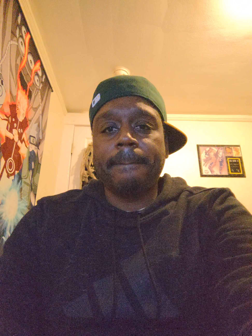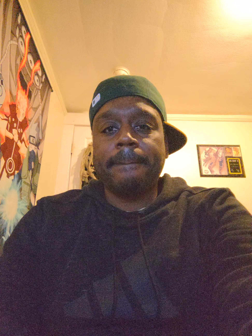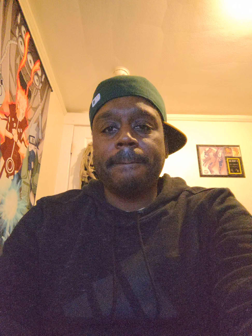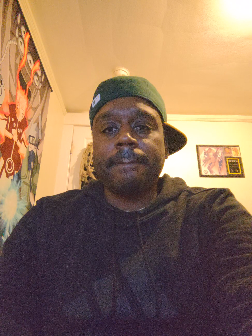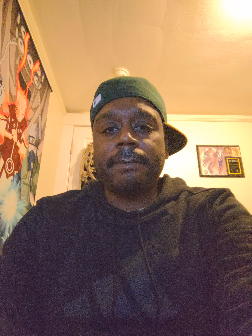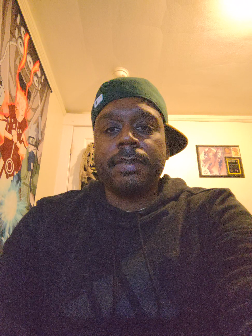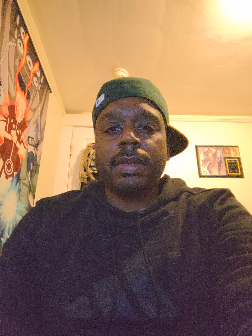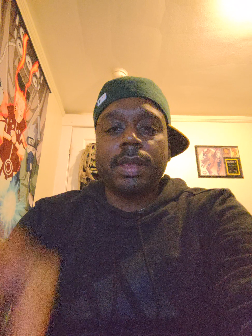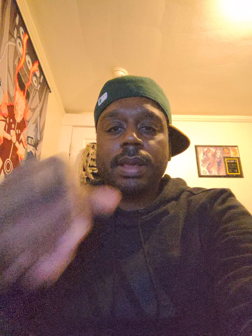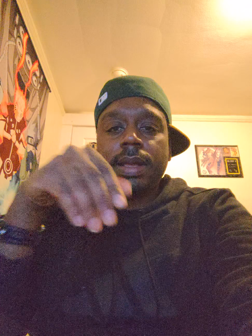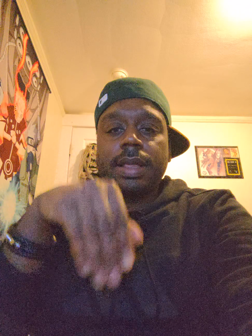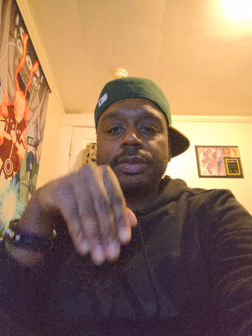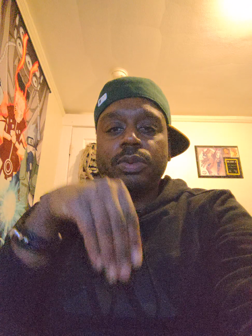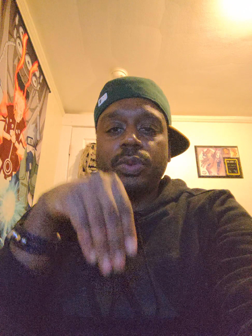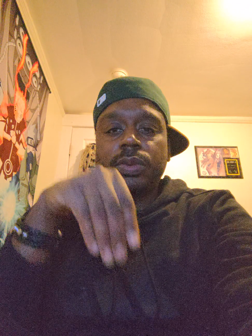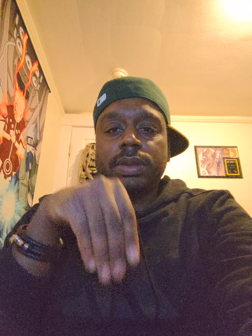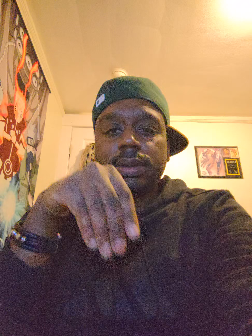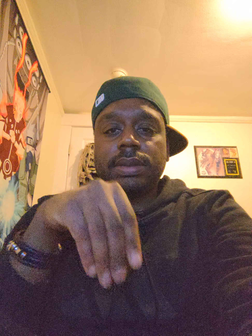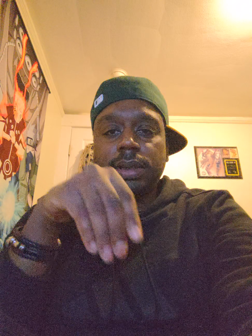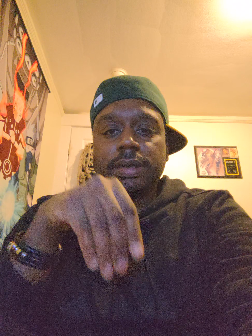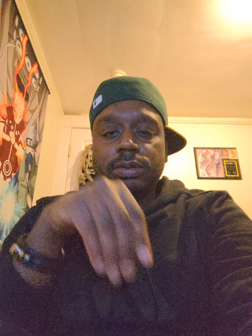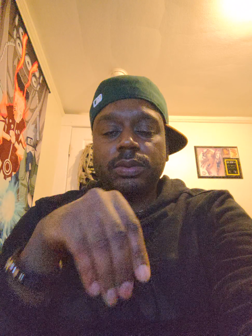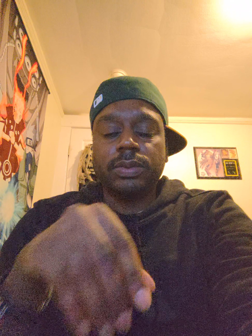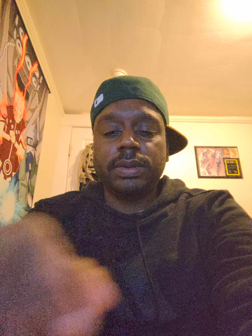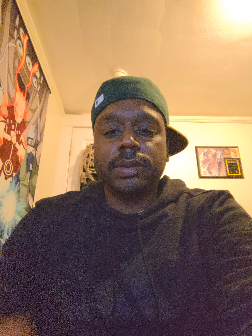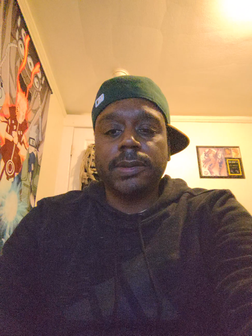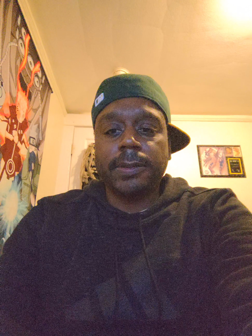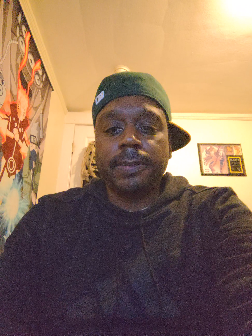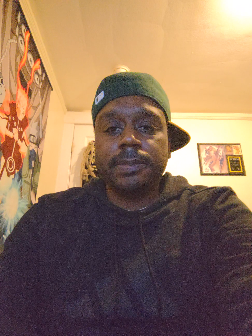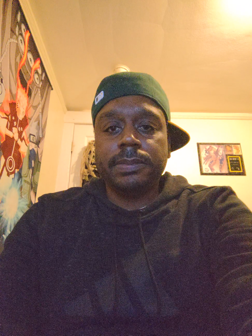into